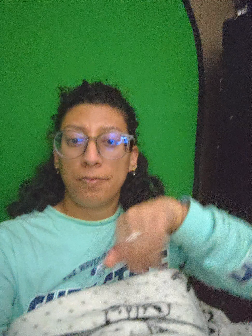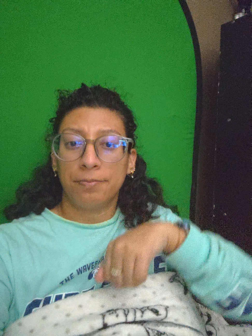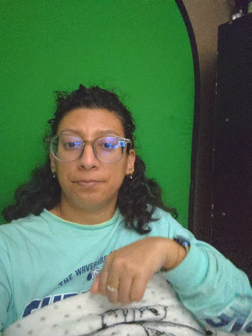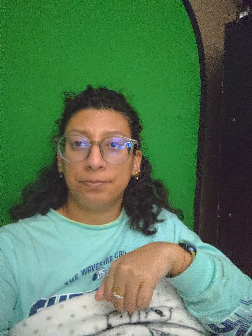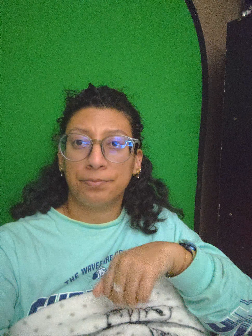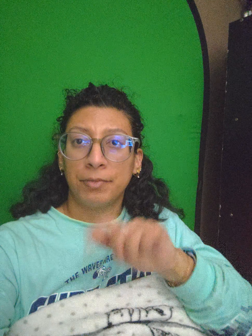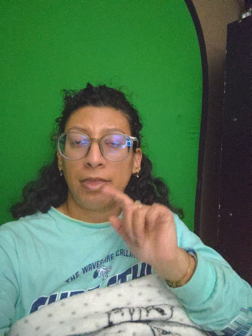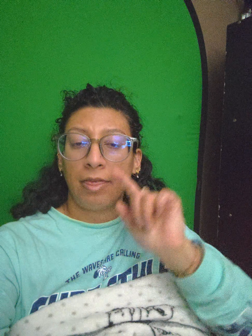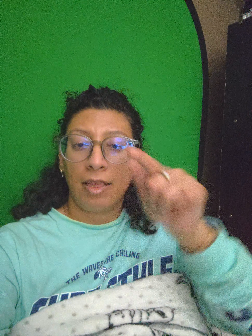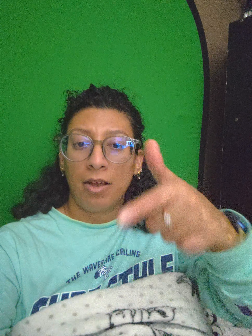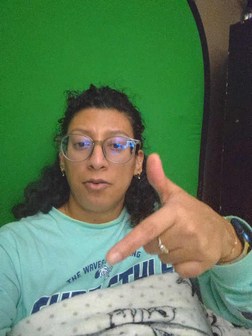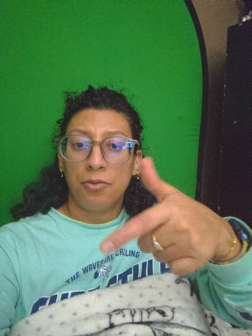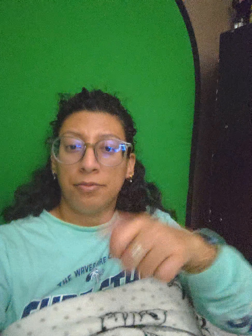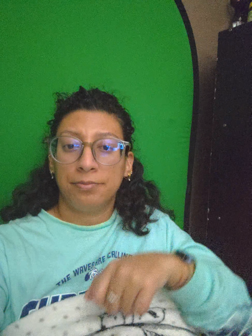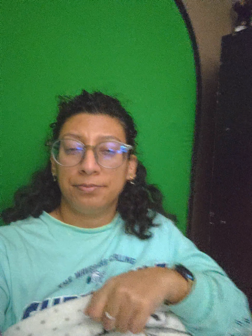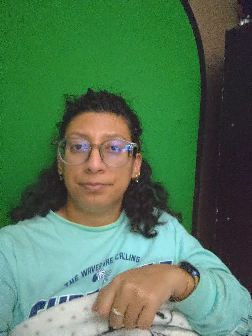later